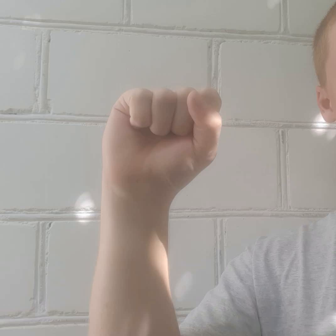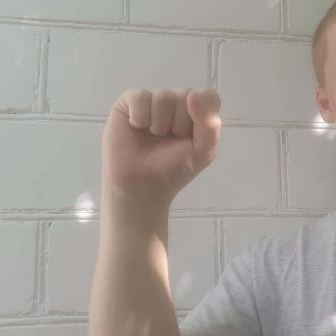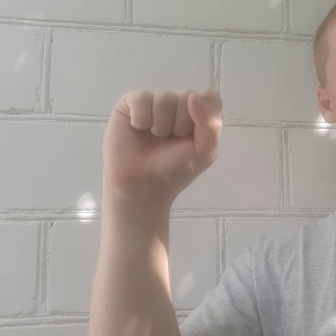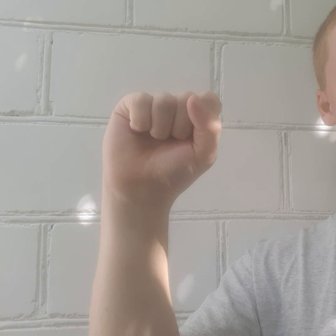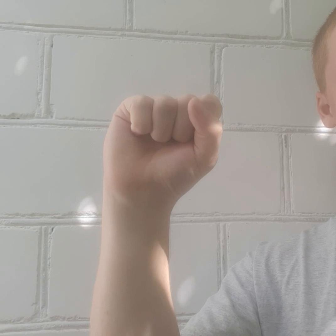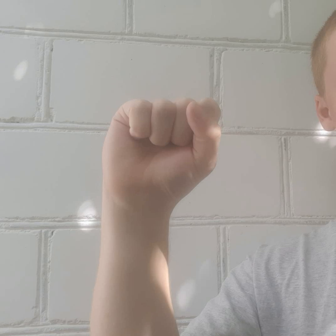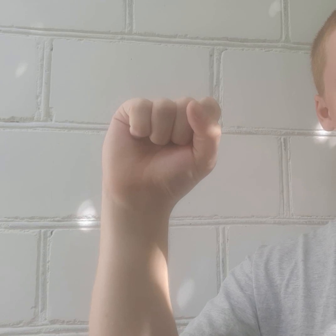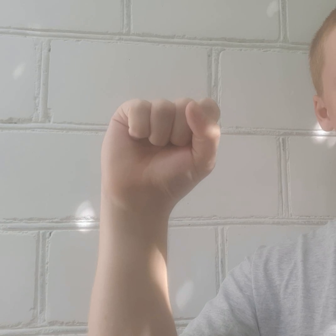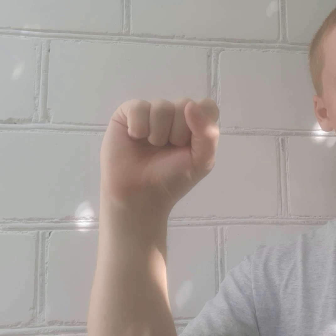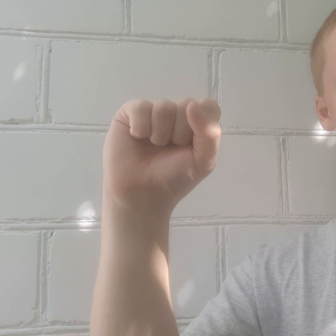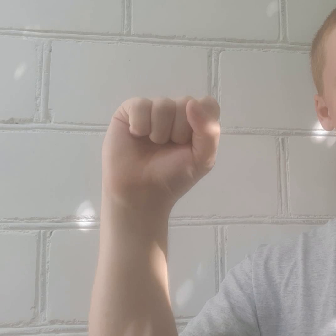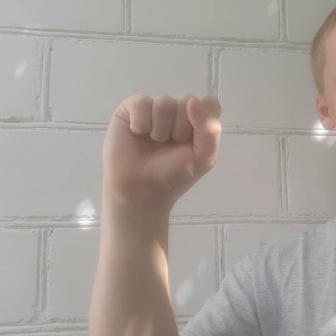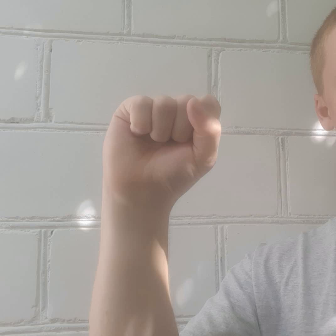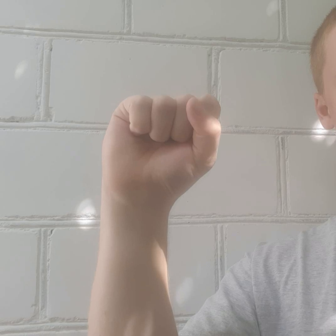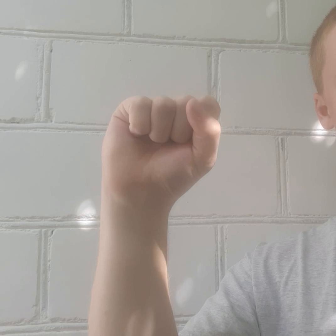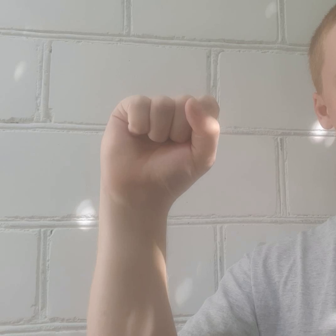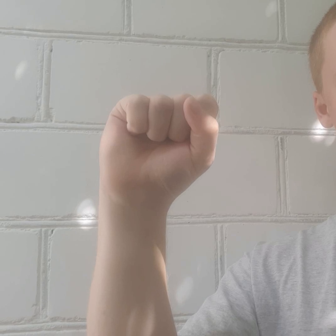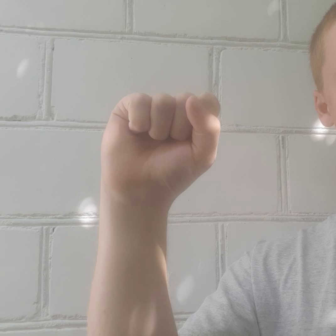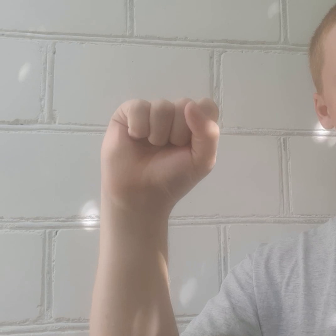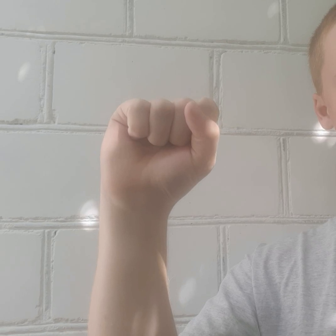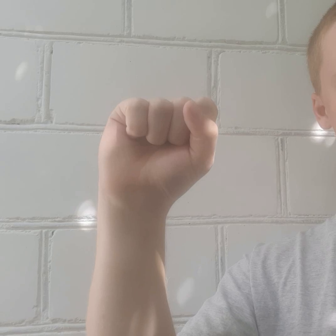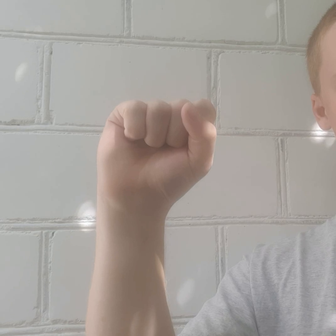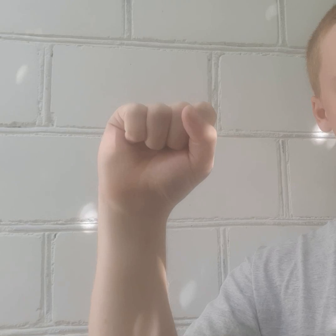А